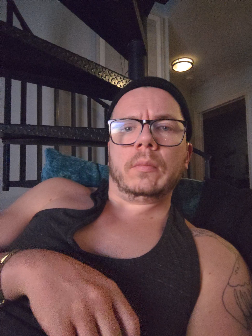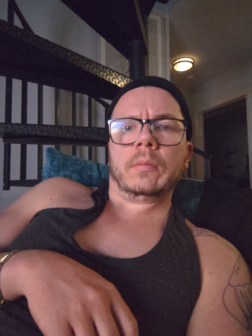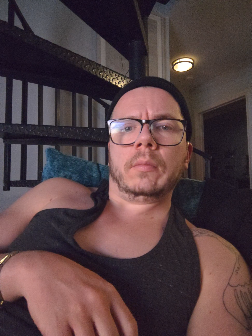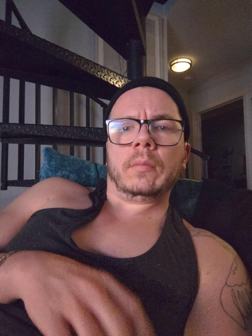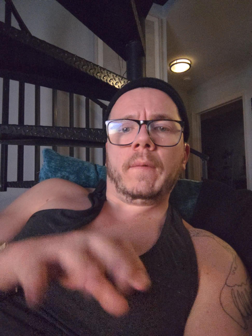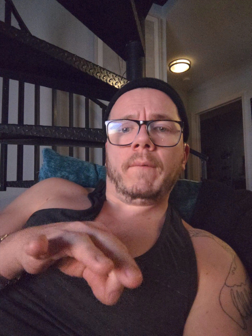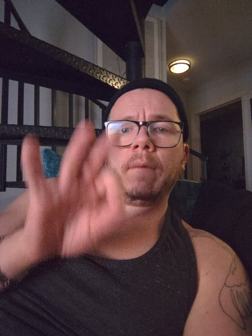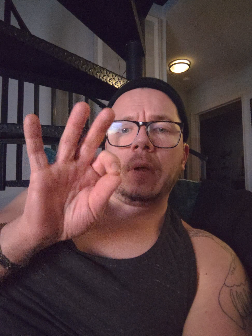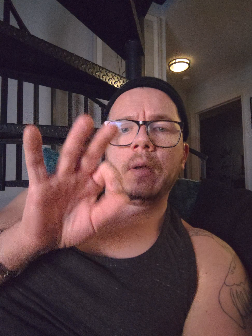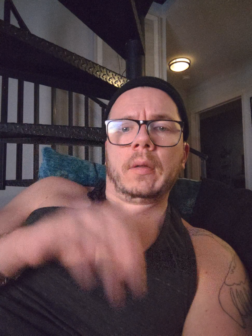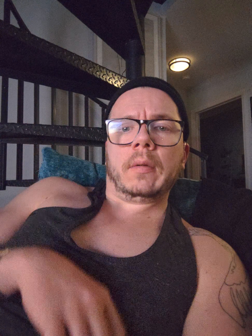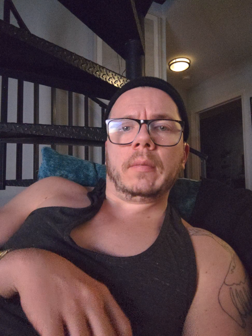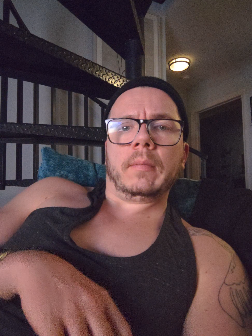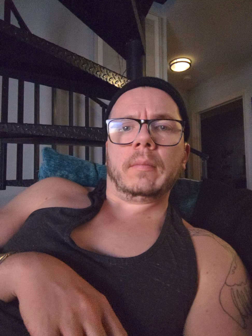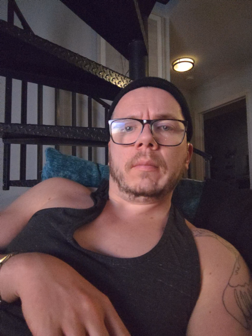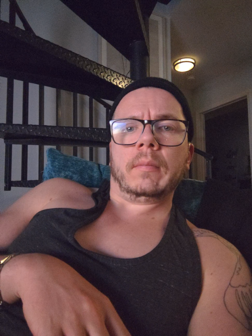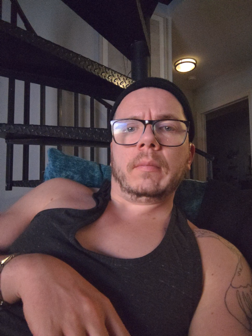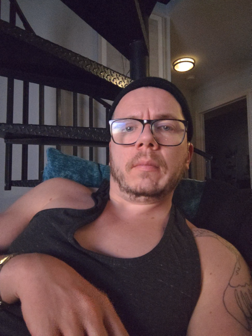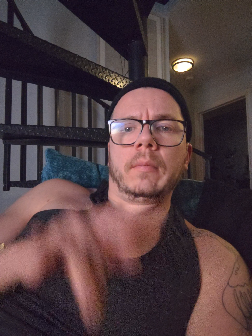find